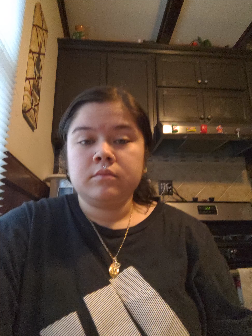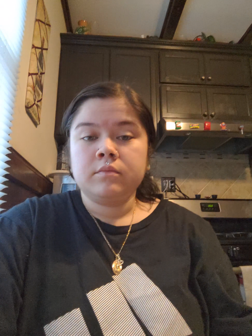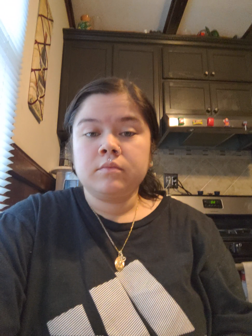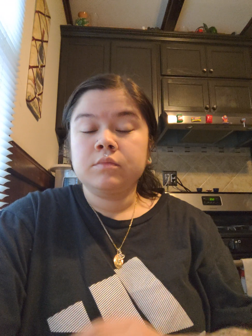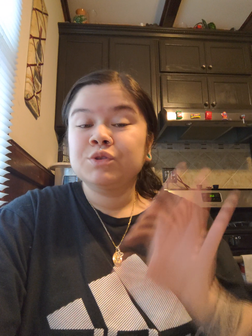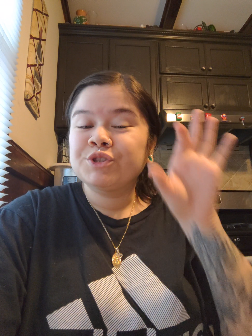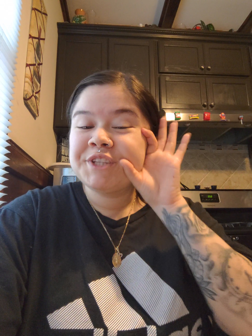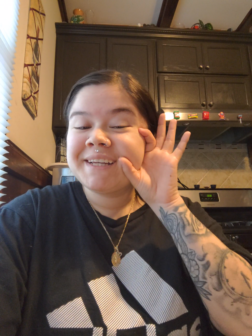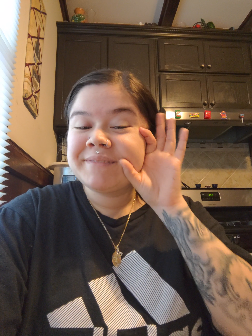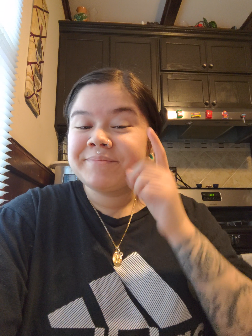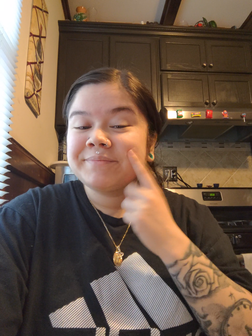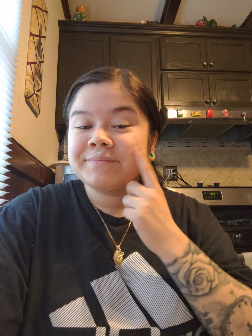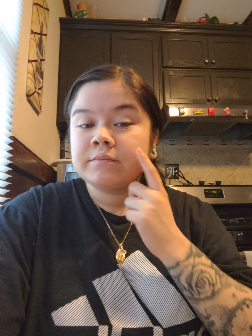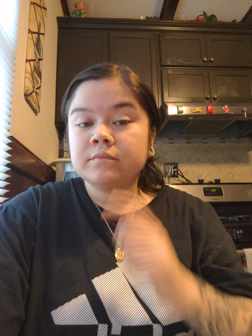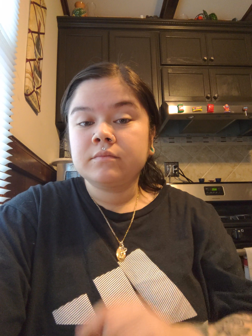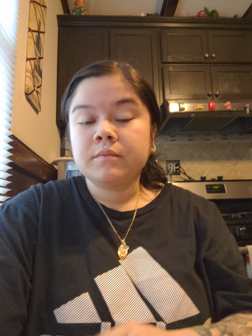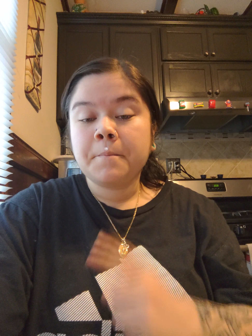cheek